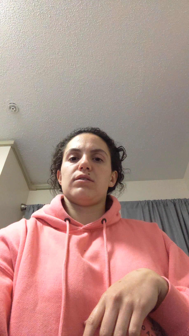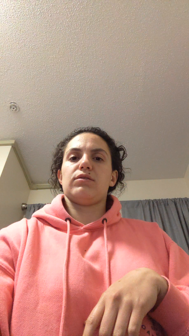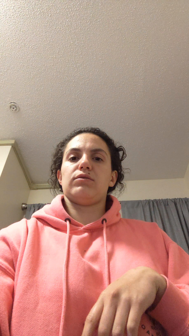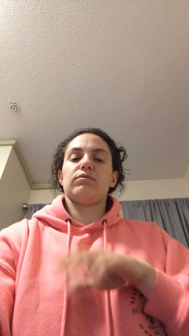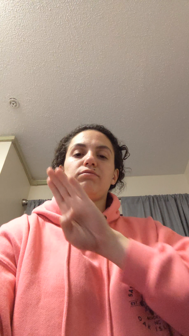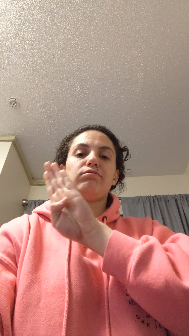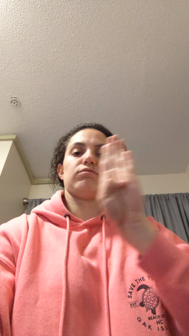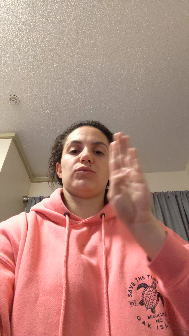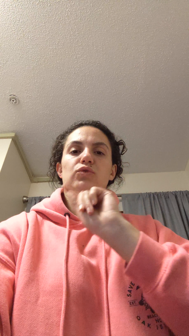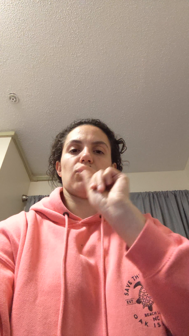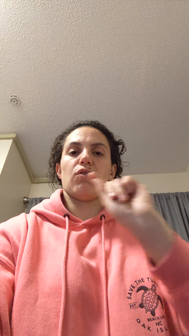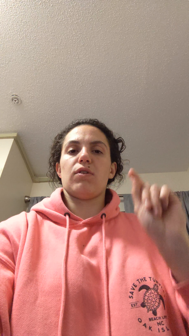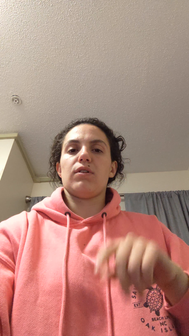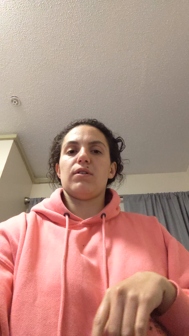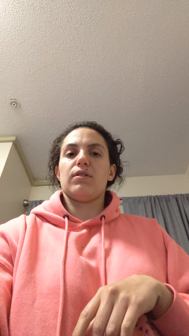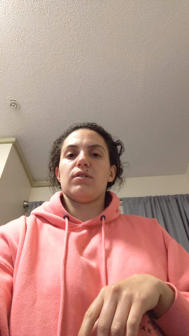chalk